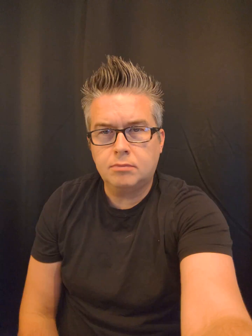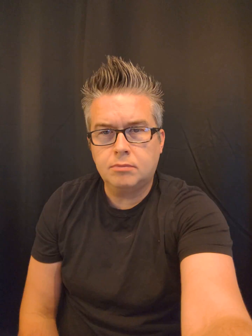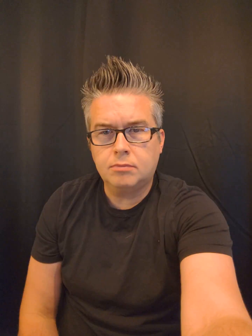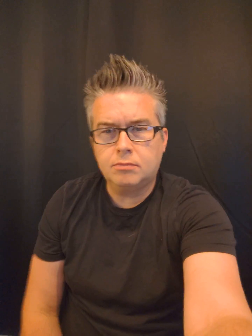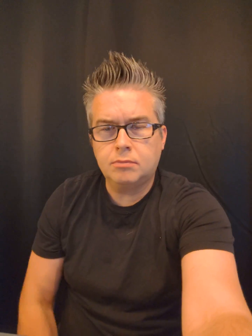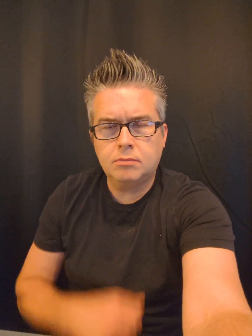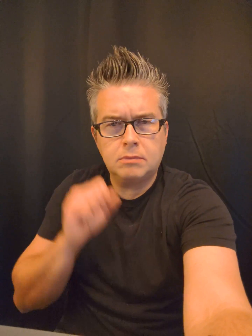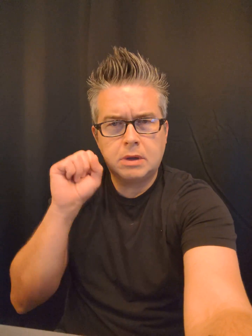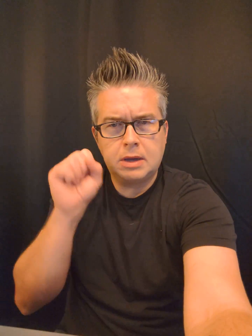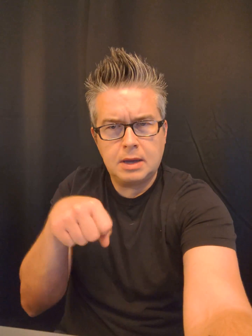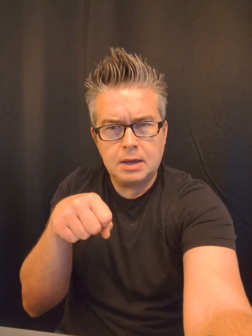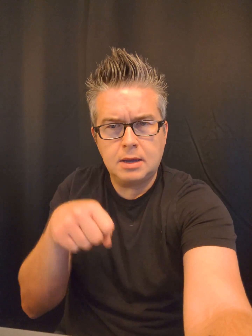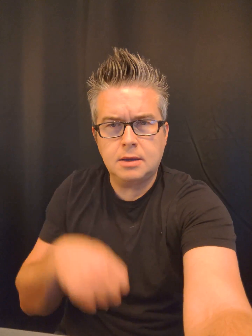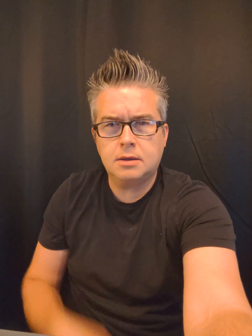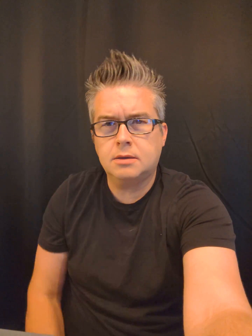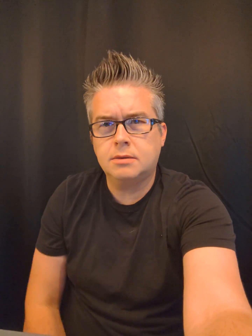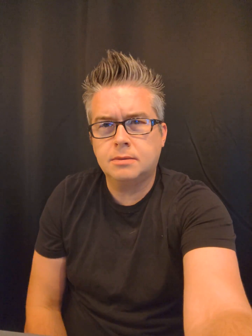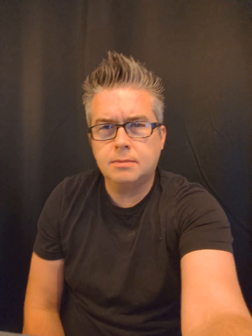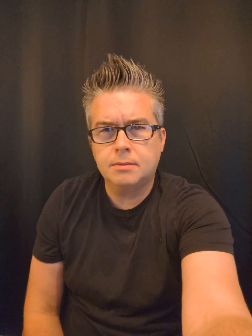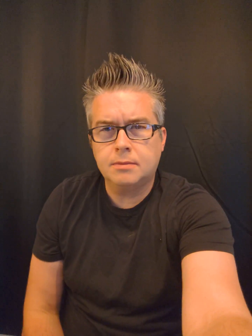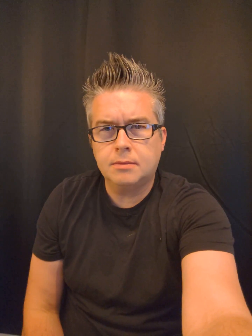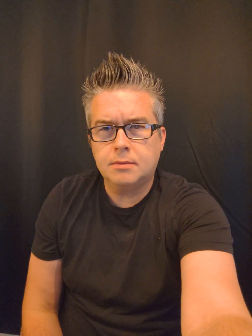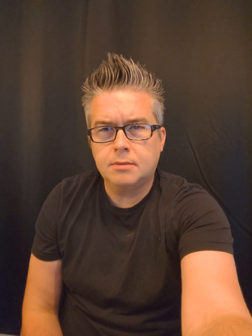could